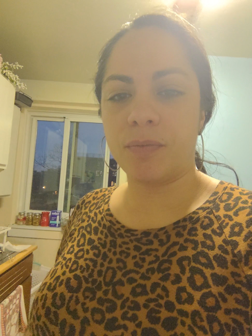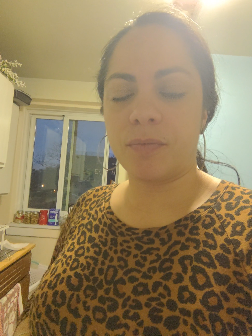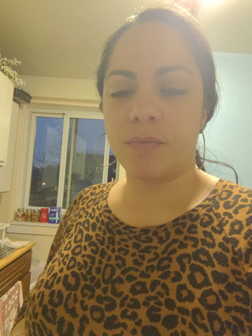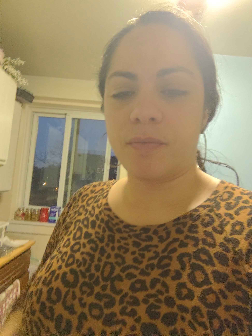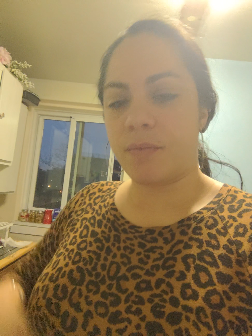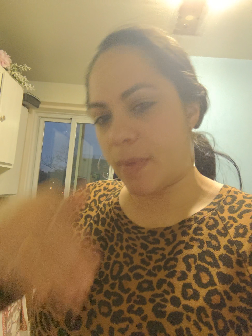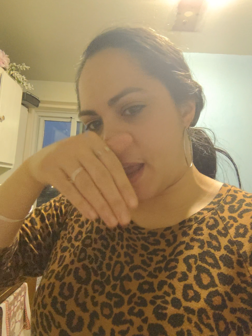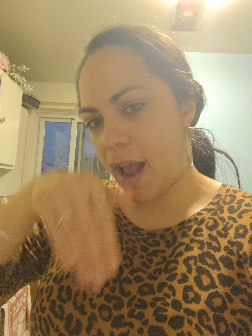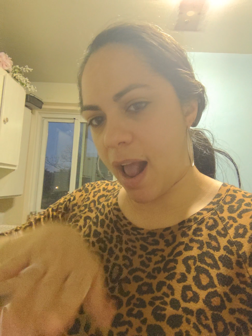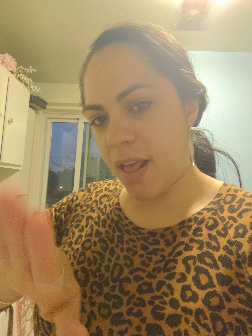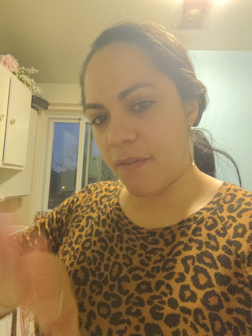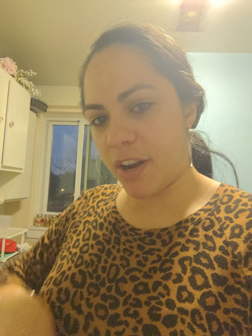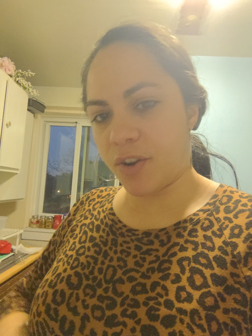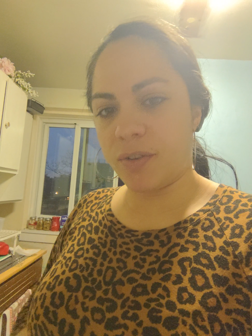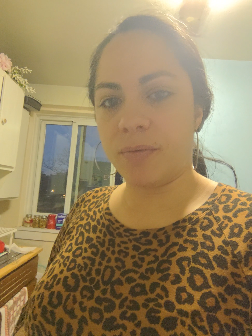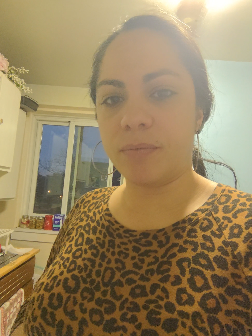elephant